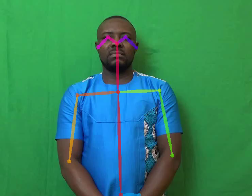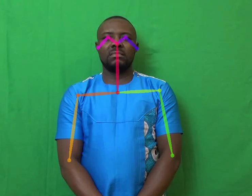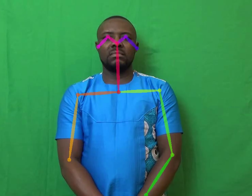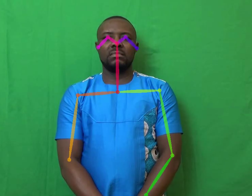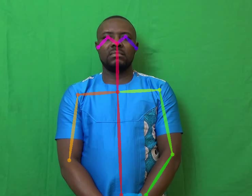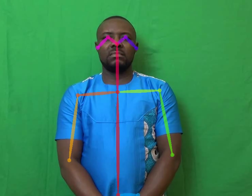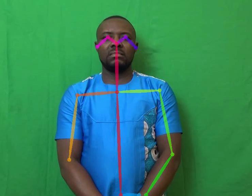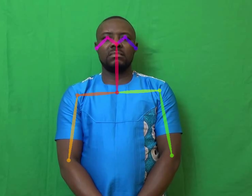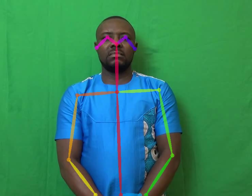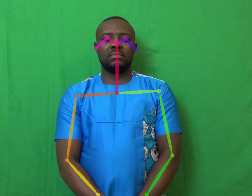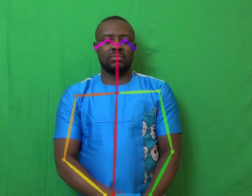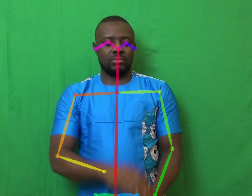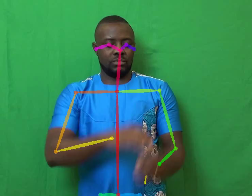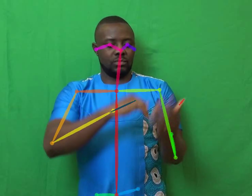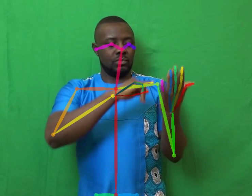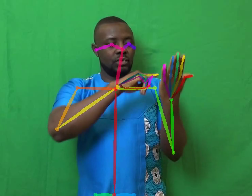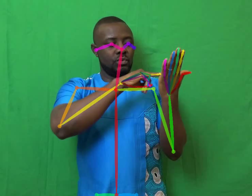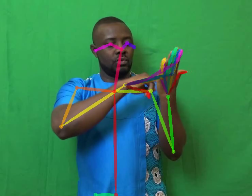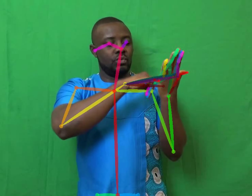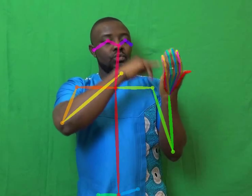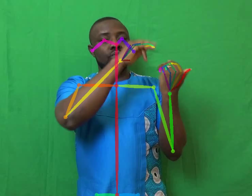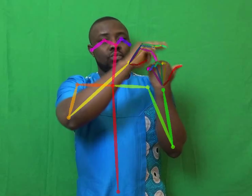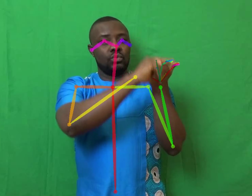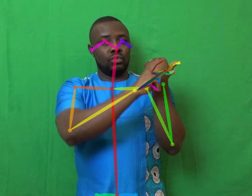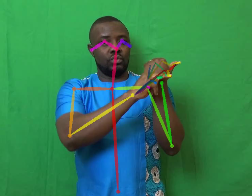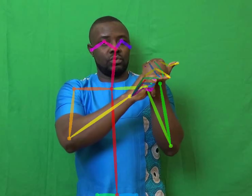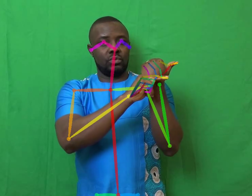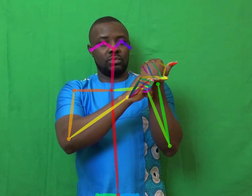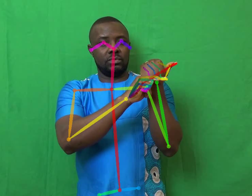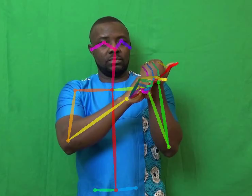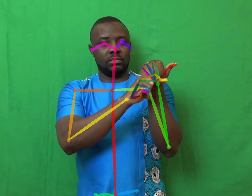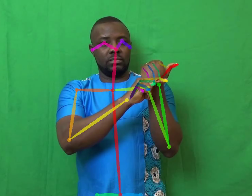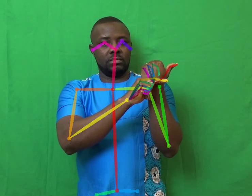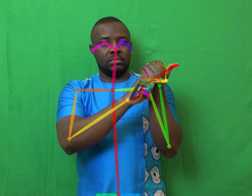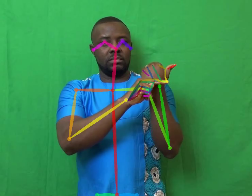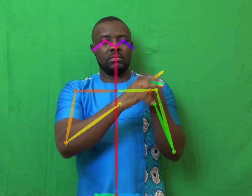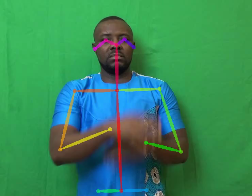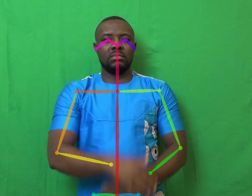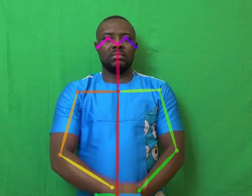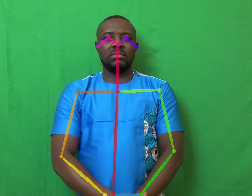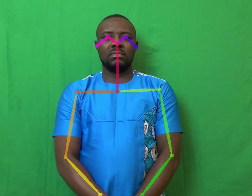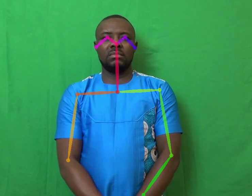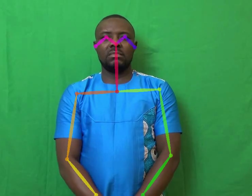June